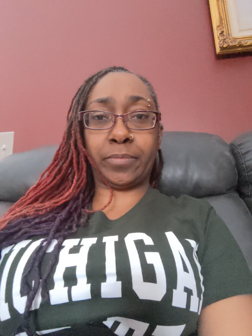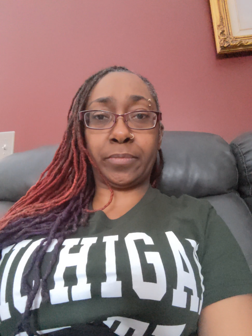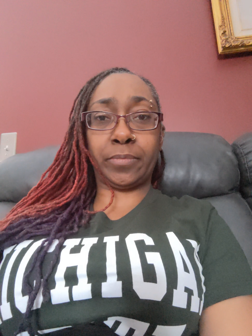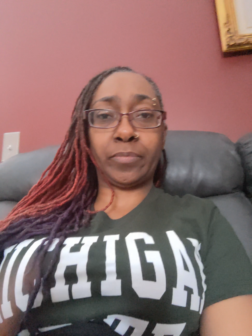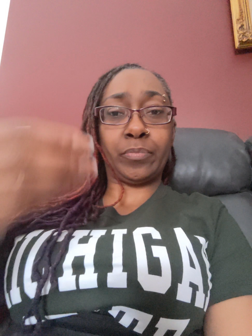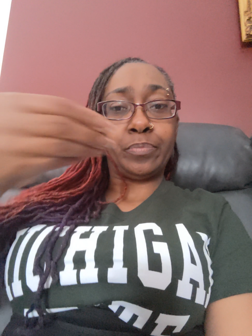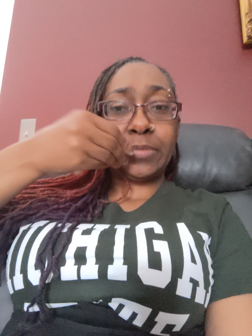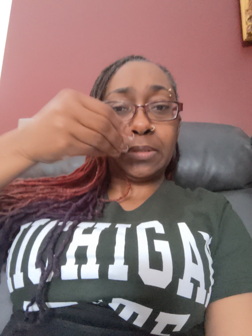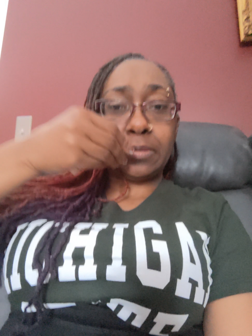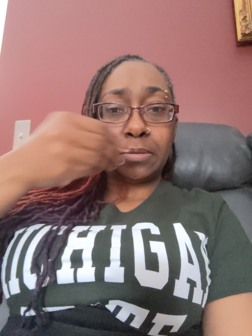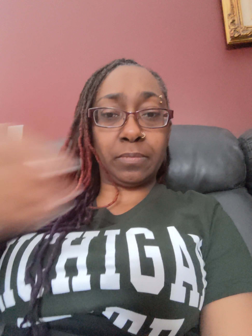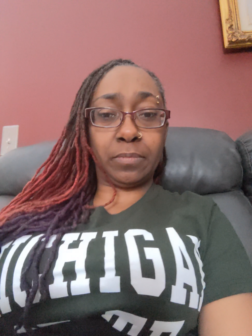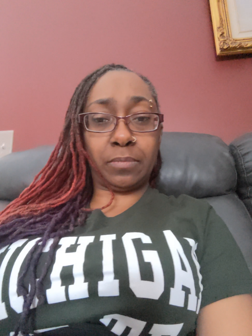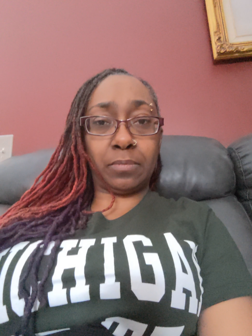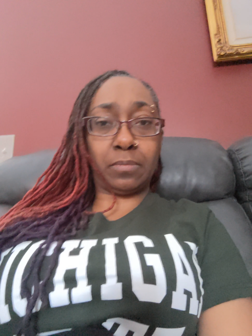pizza